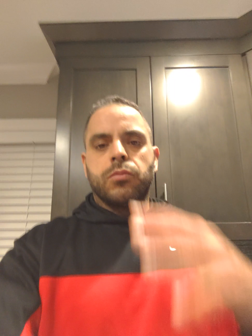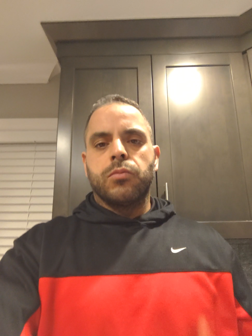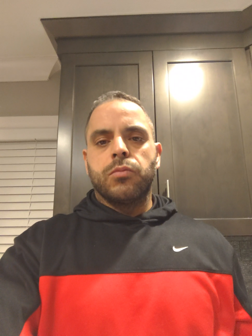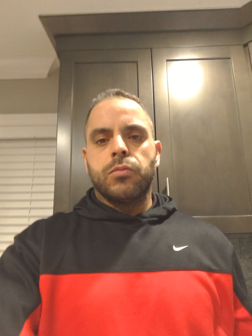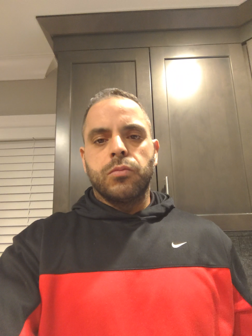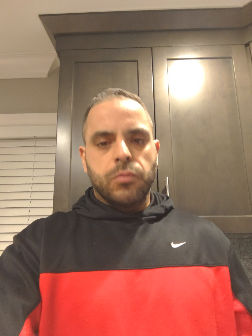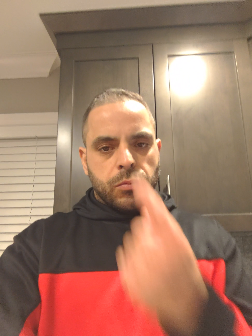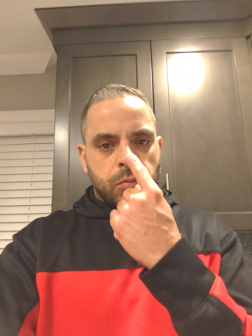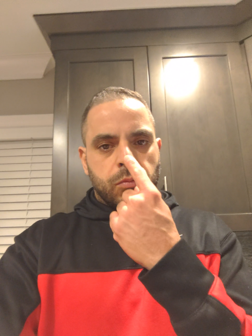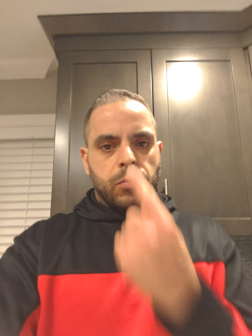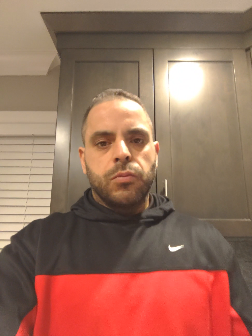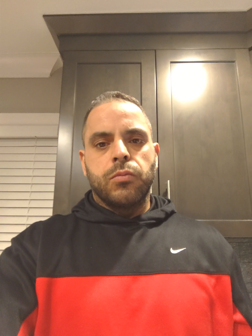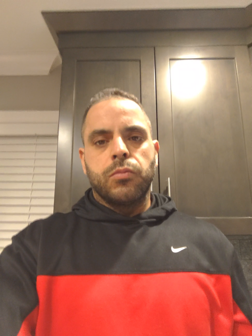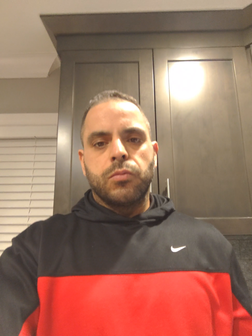nose